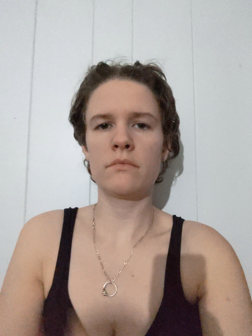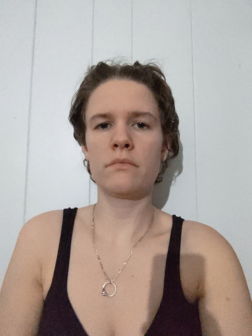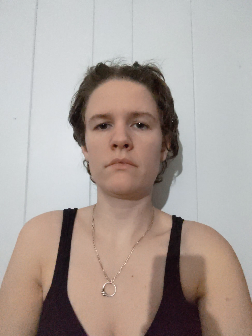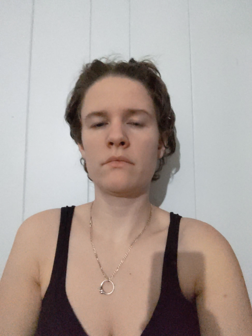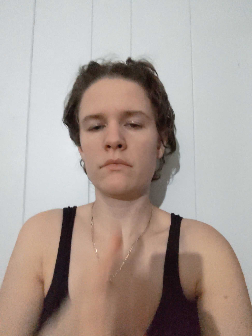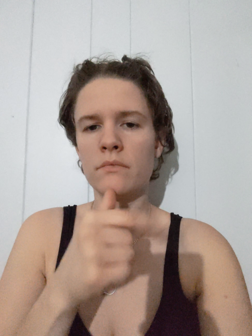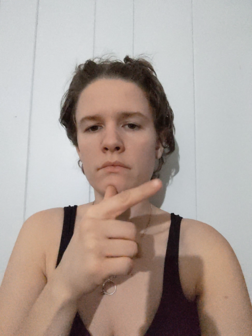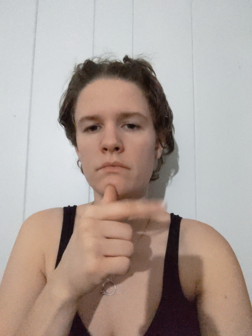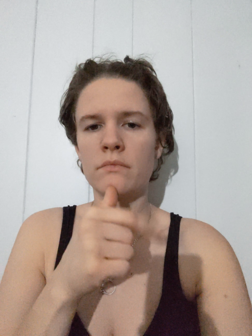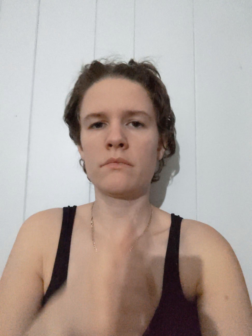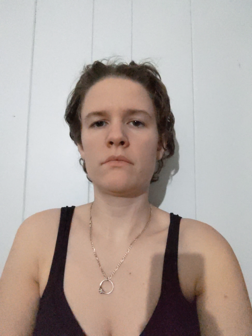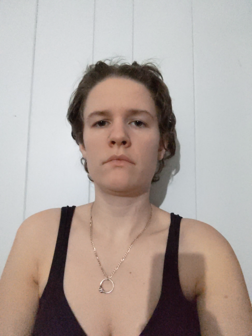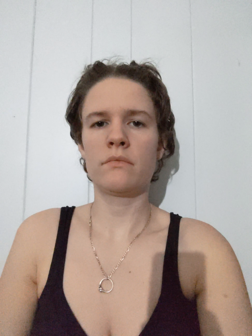who